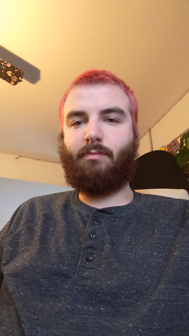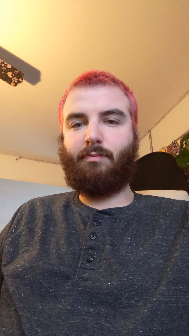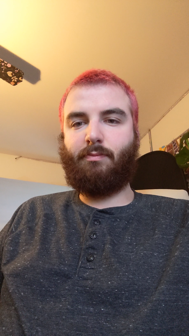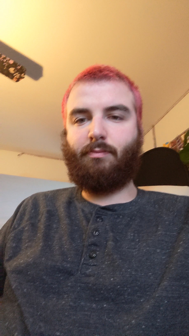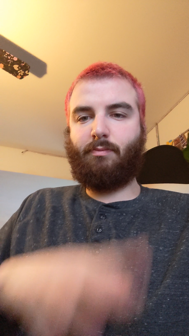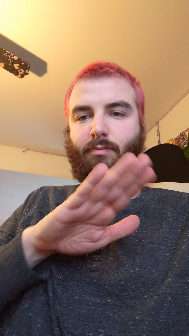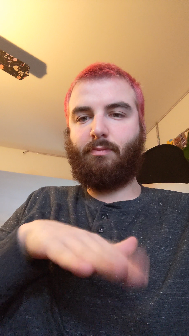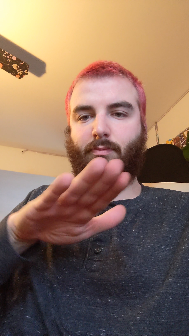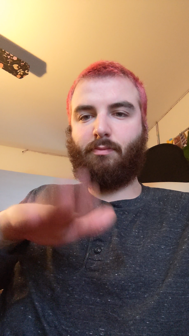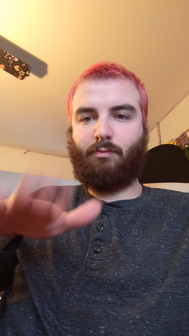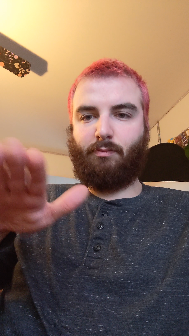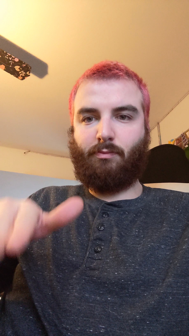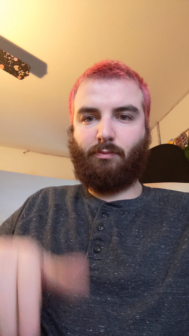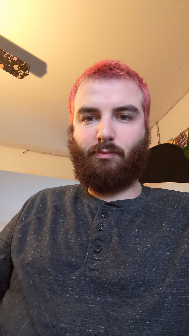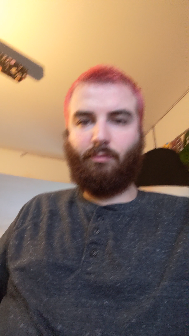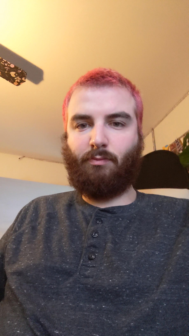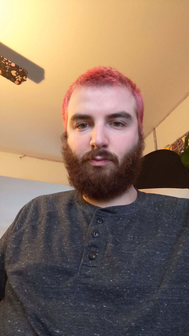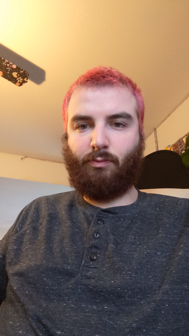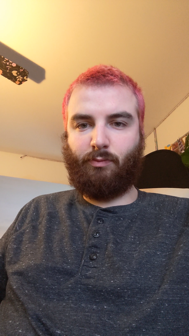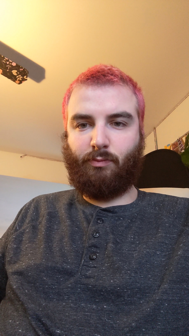children